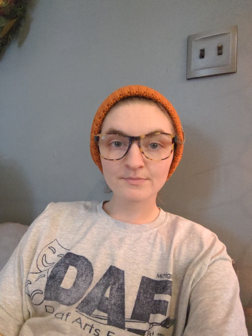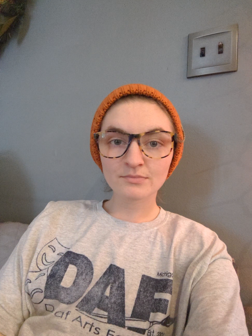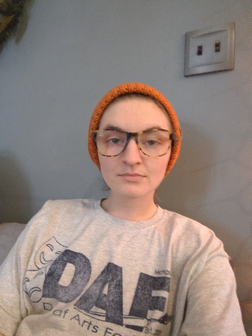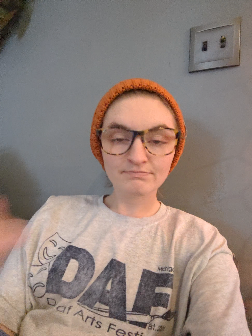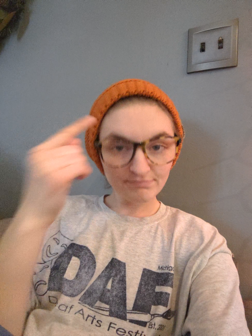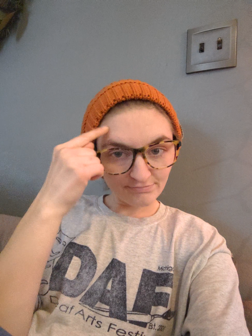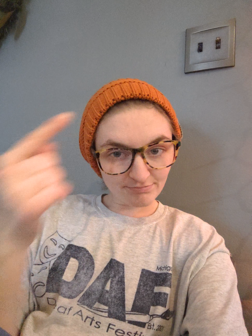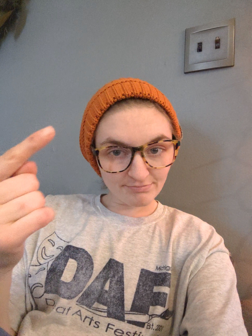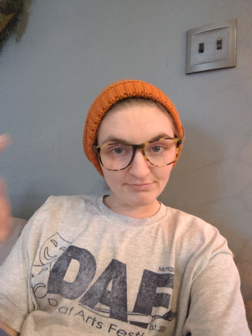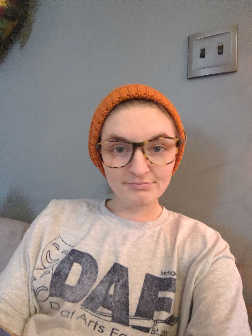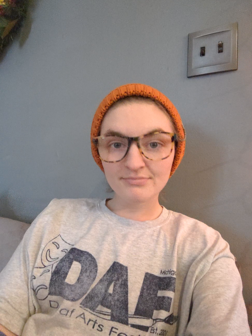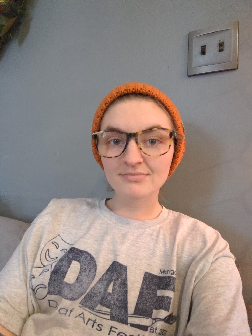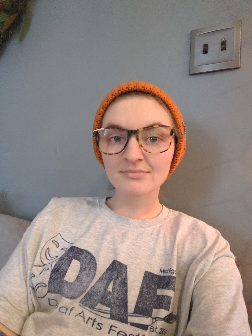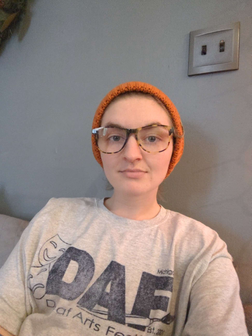penny